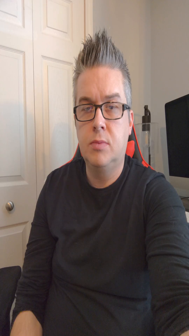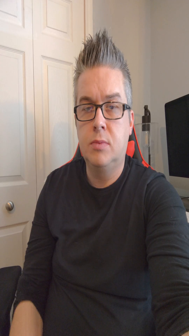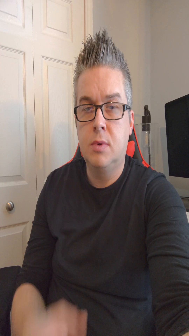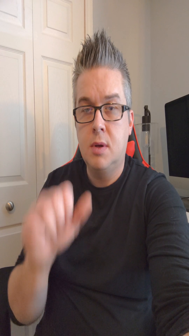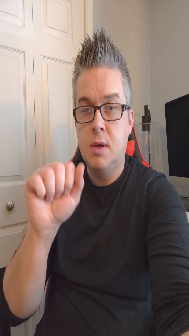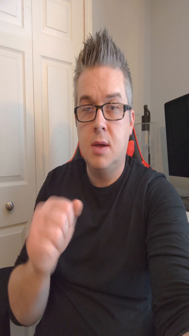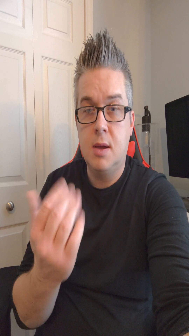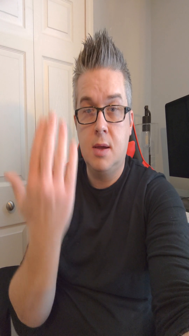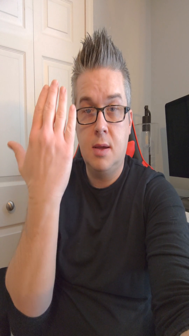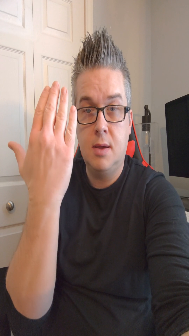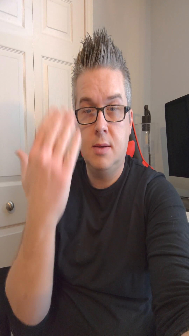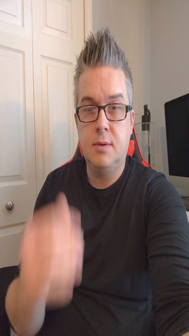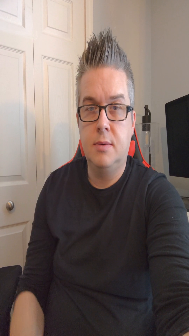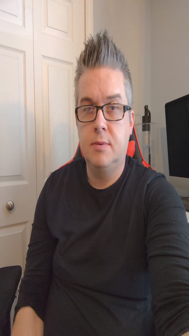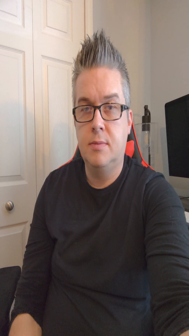mitten